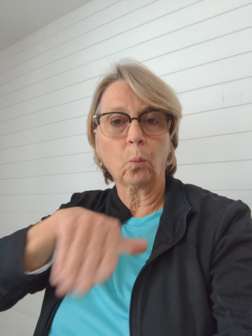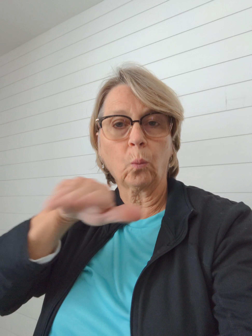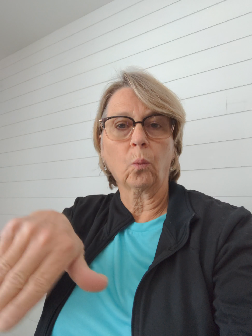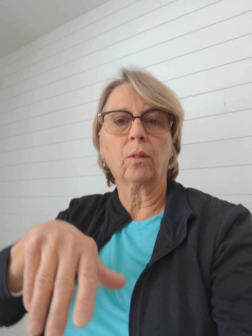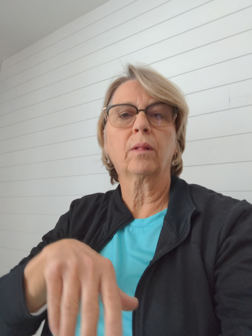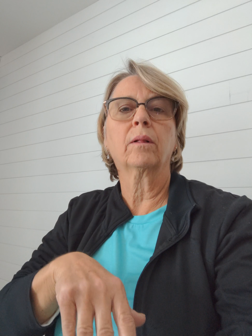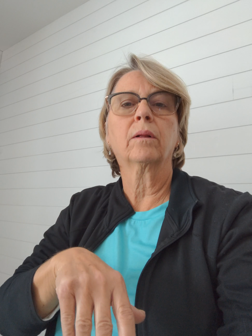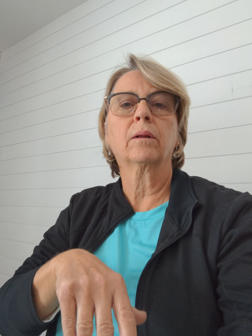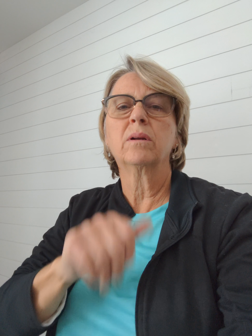pool